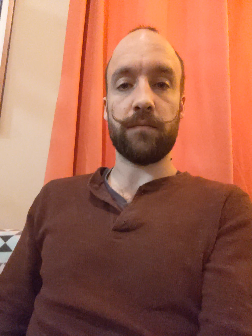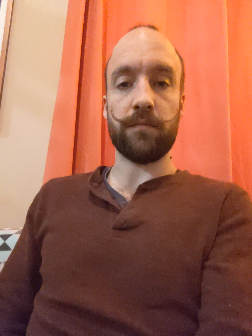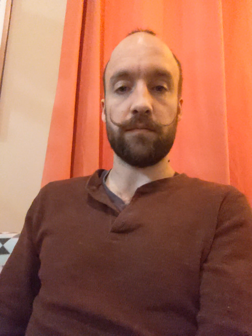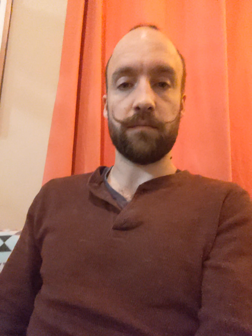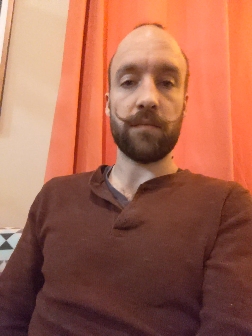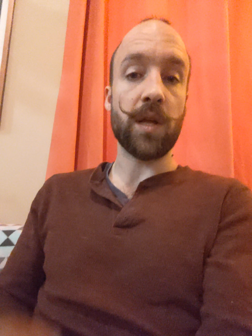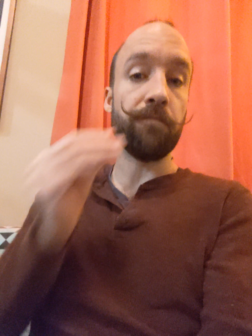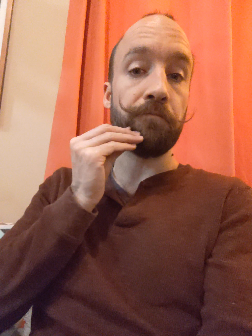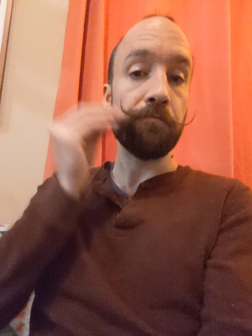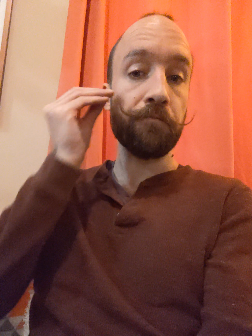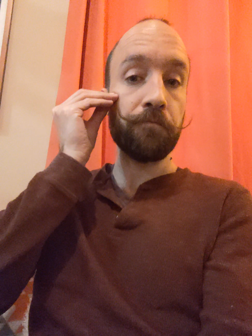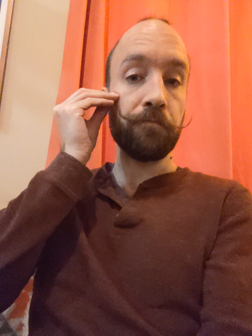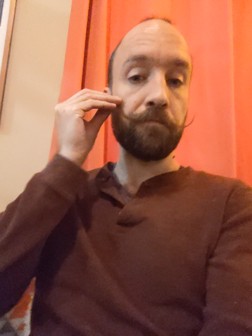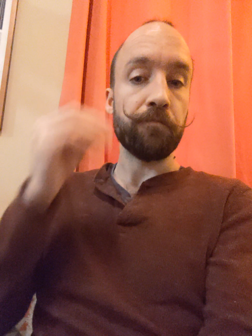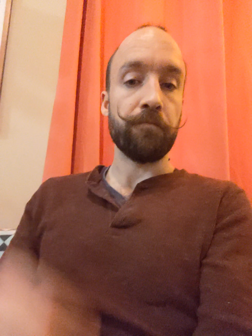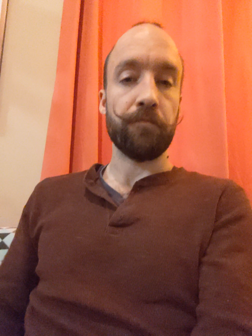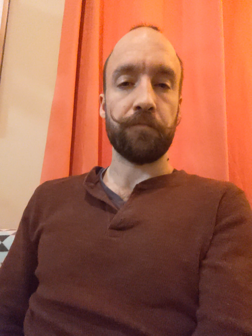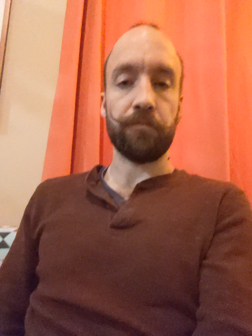home